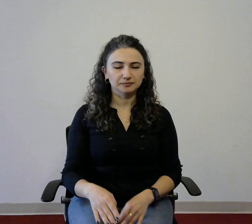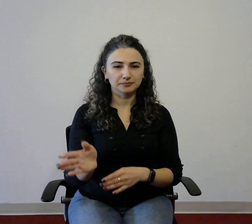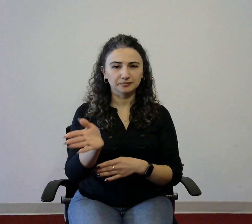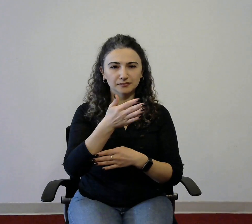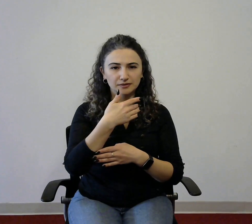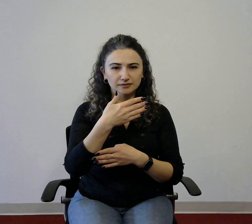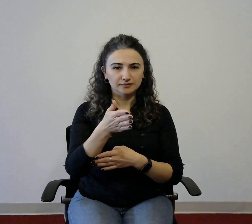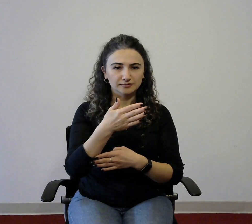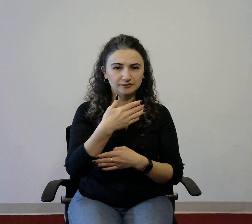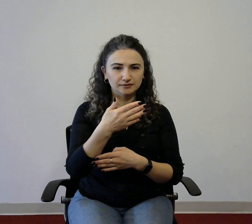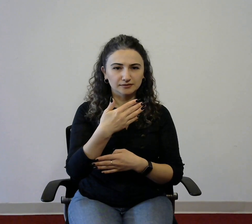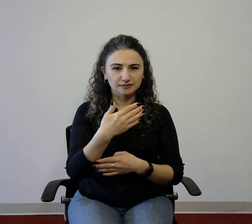bayraq